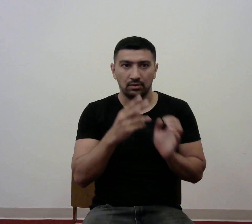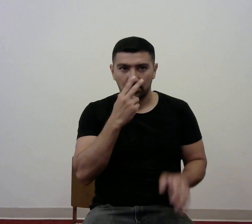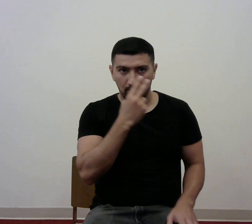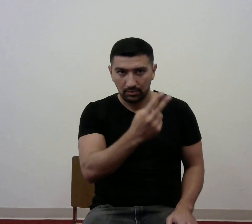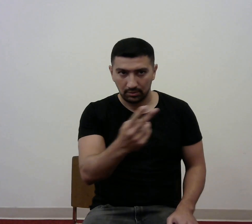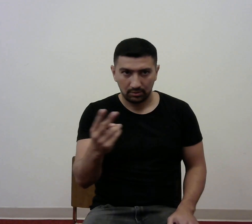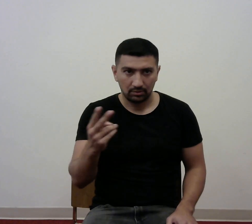baxmaq